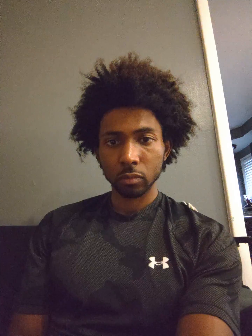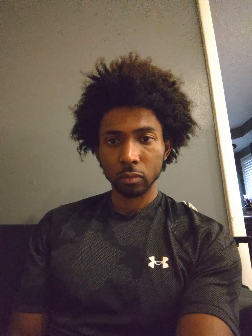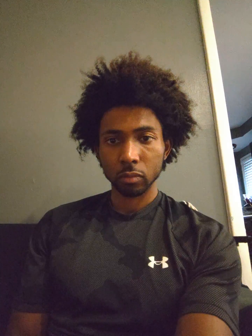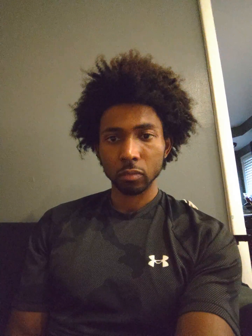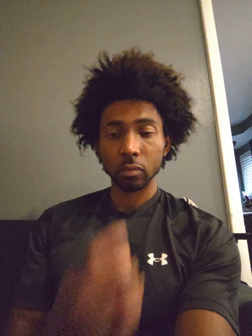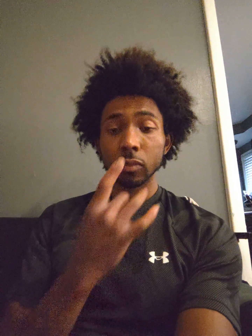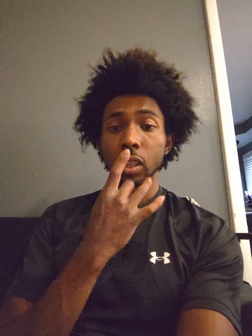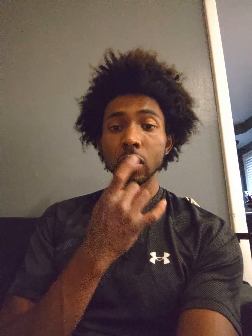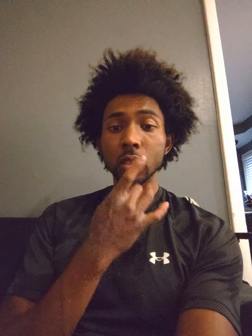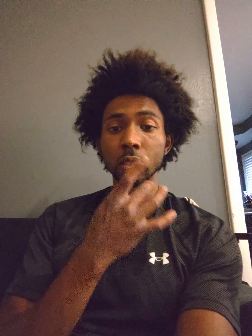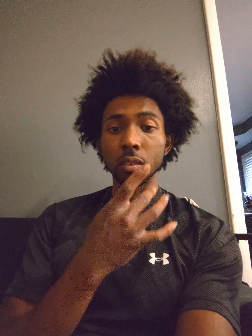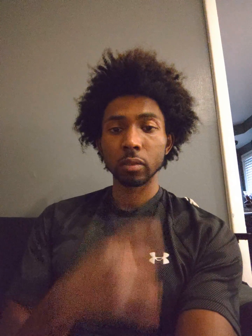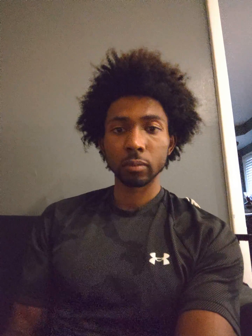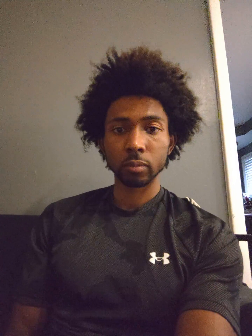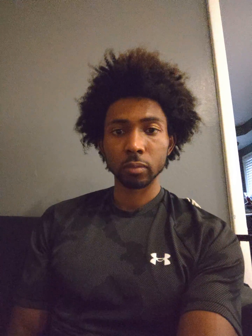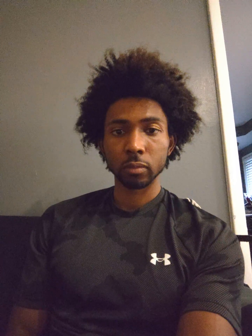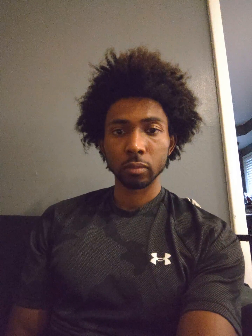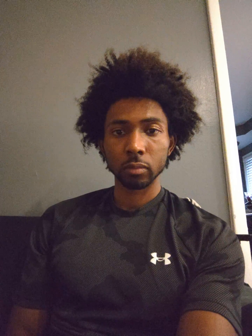light bulb